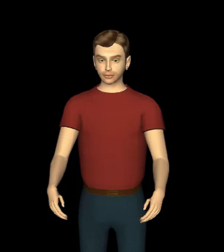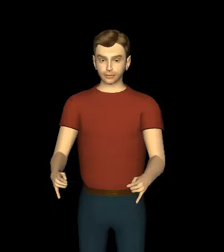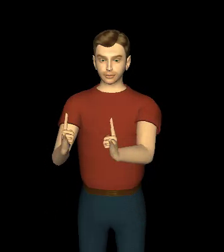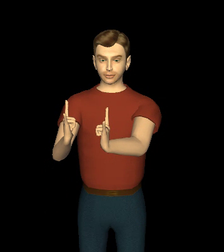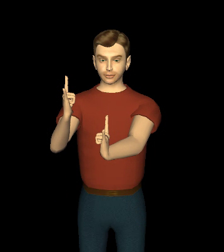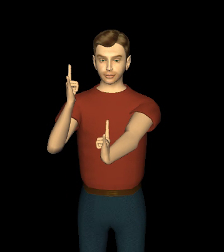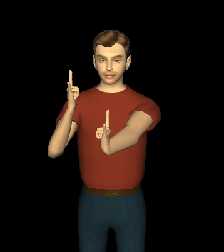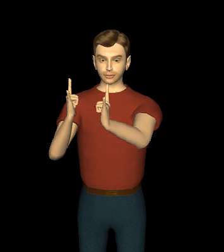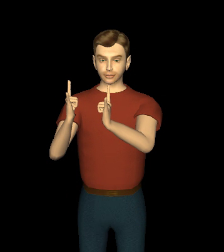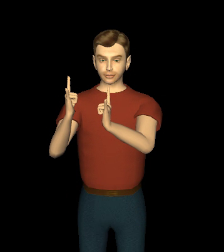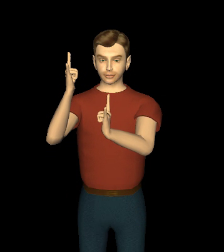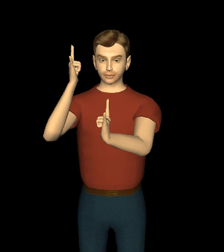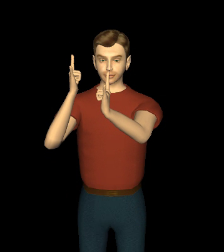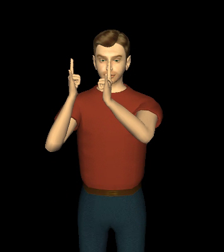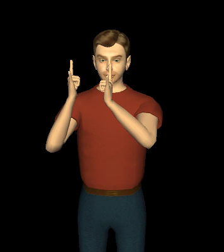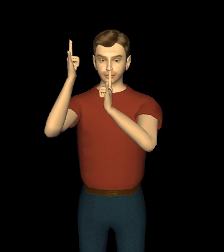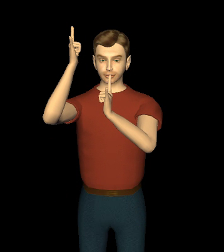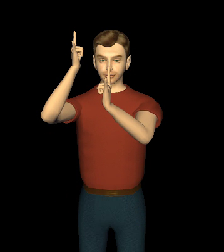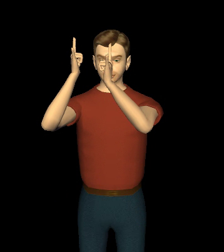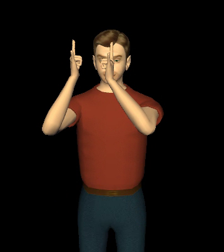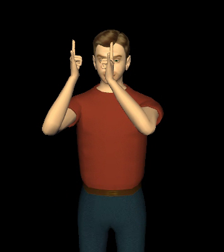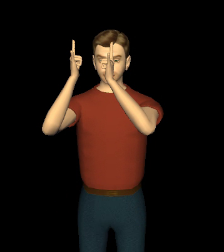قصة